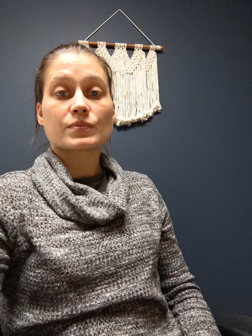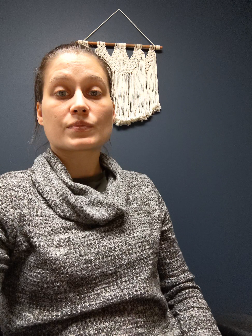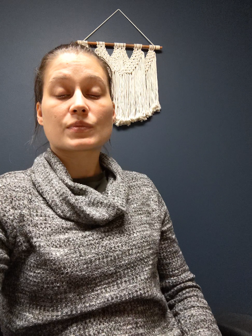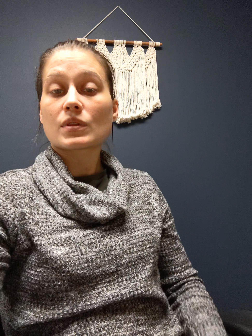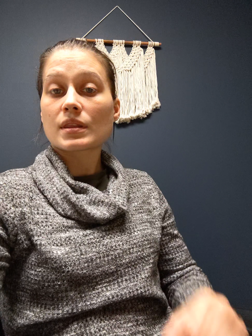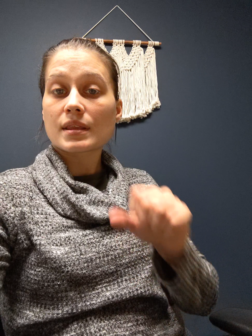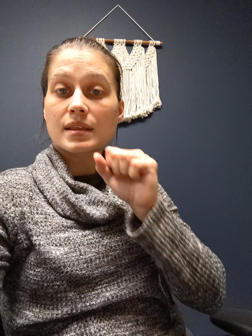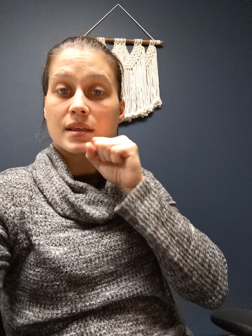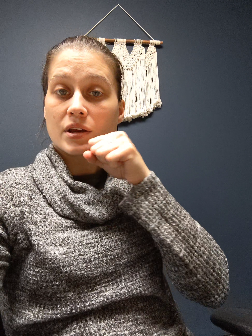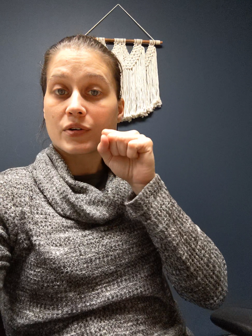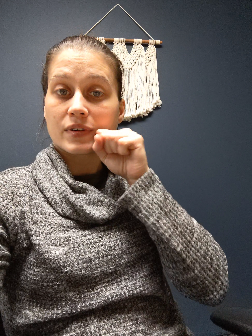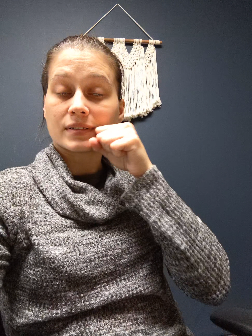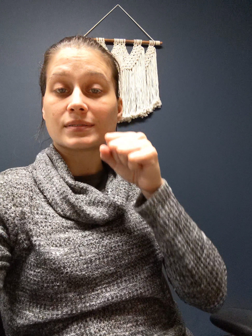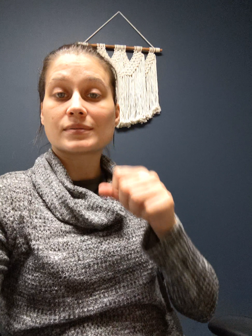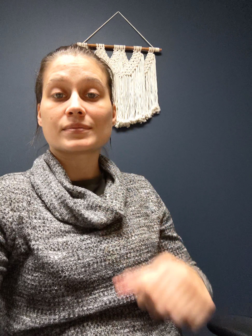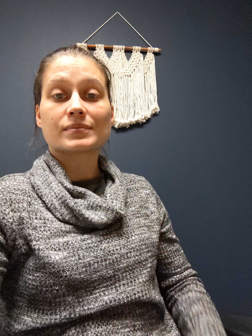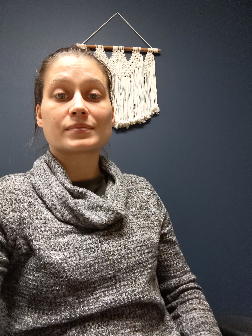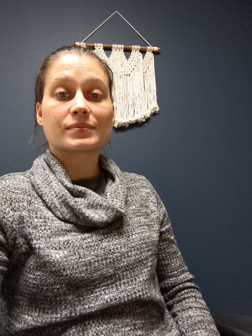carrot